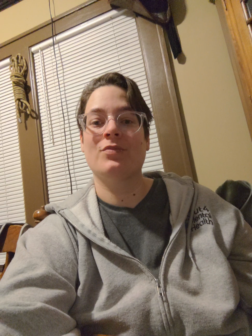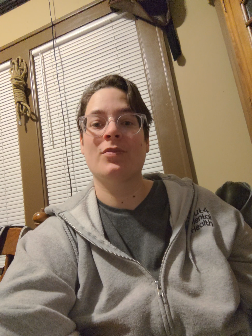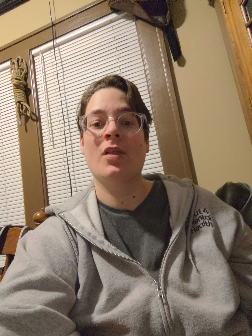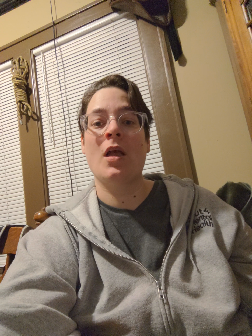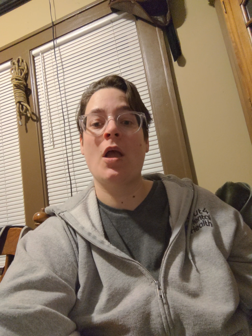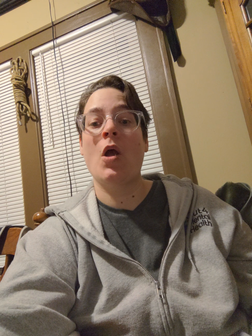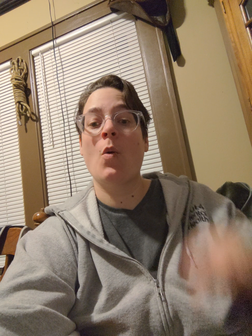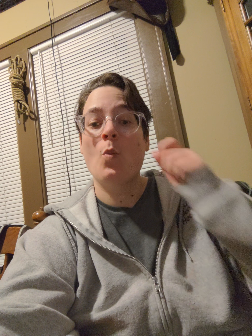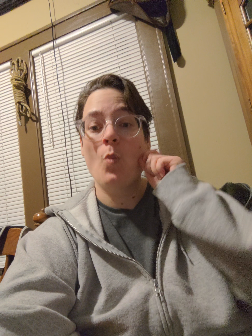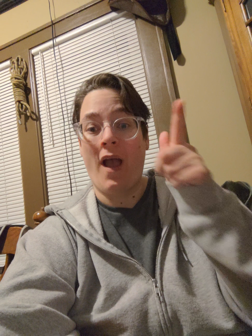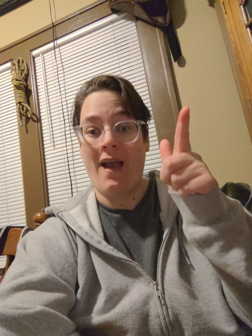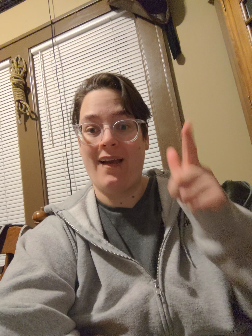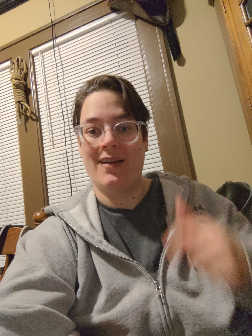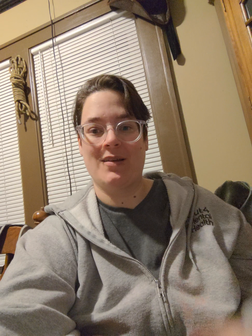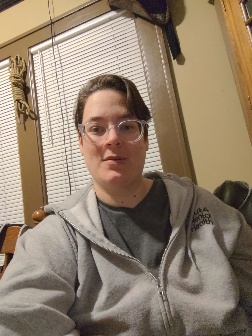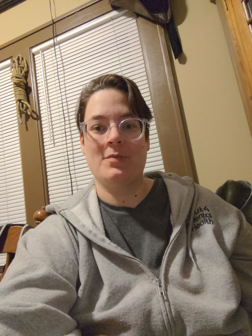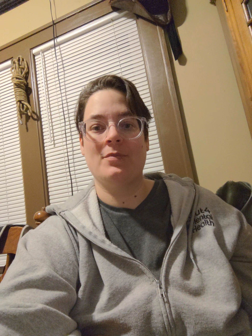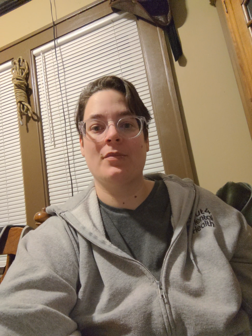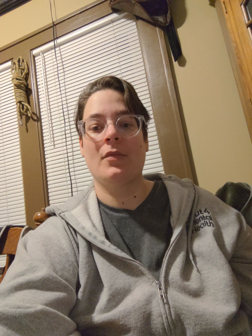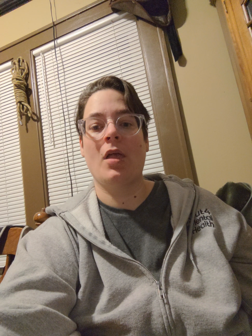wake